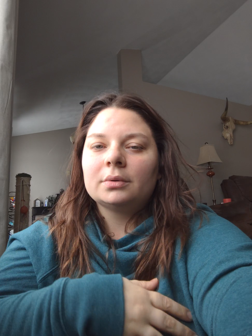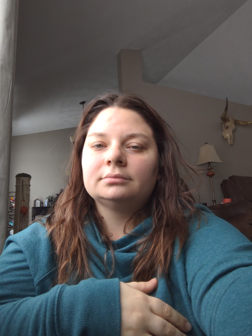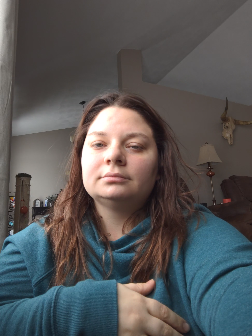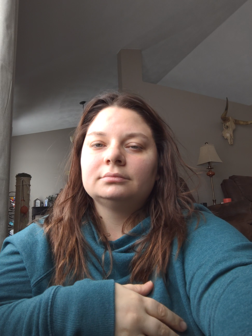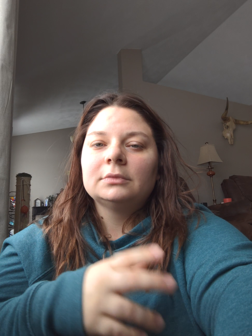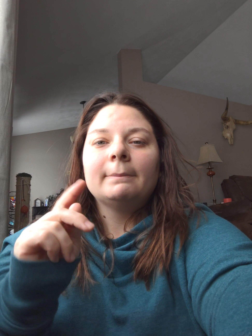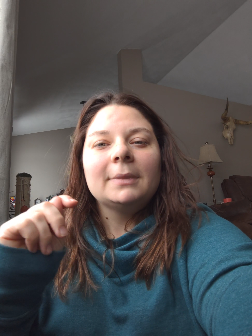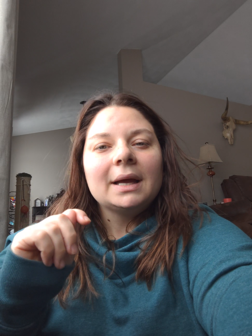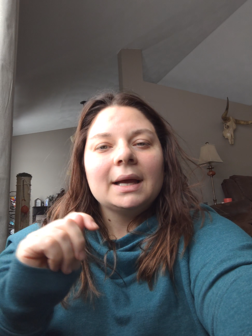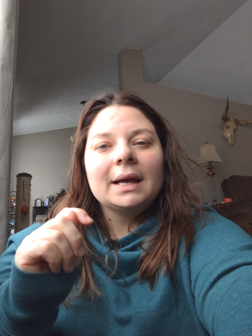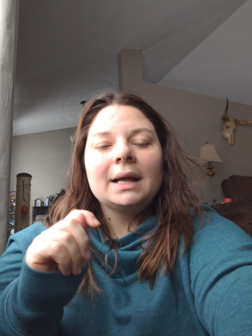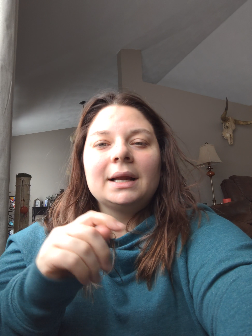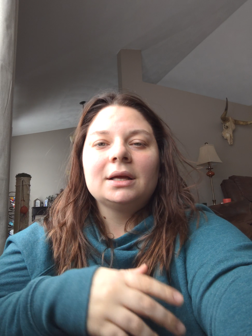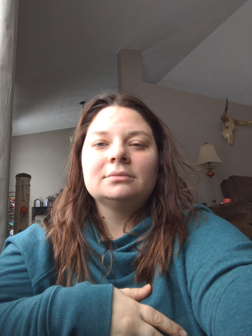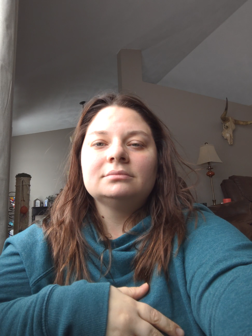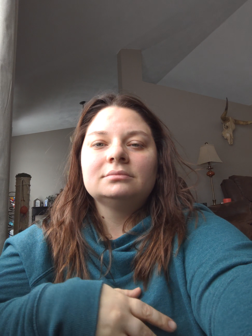potty